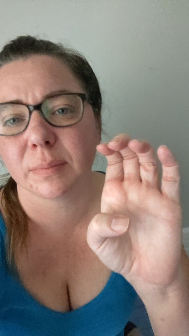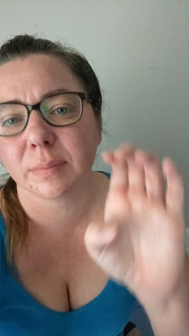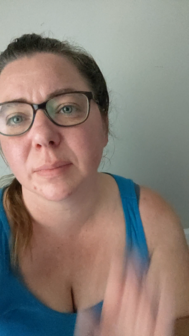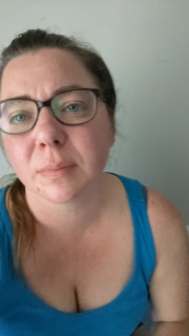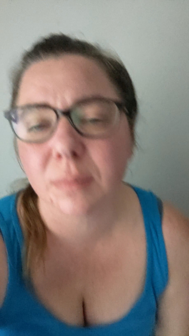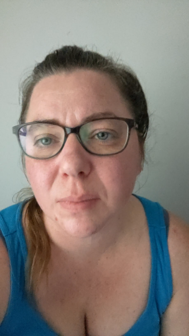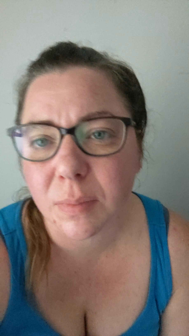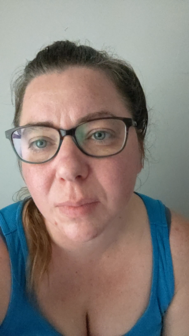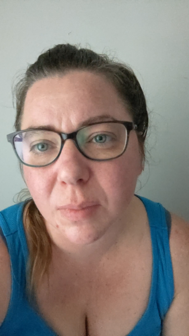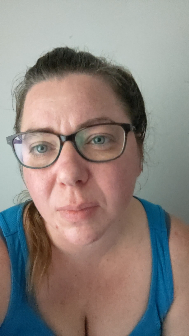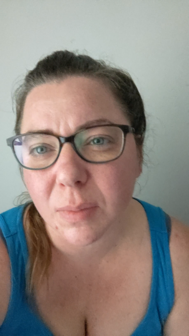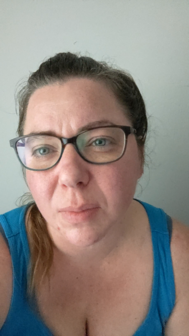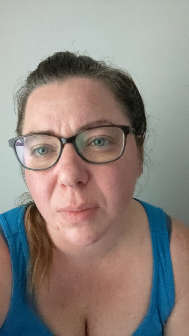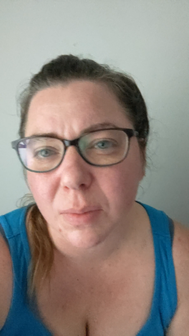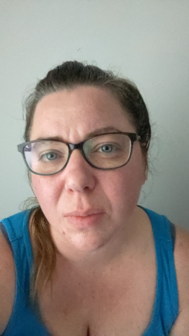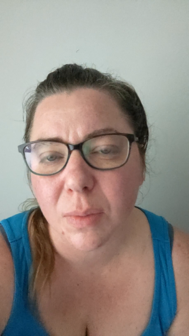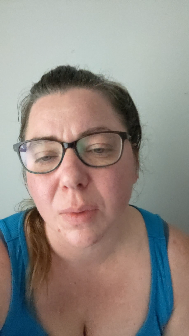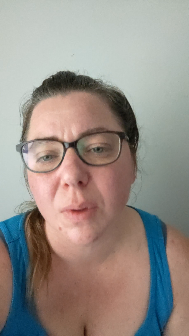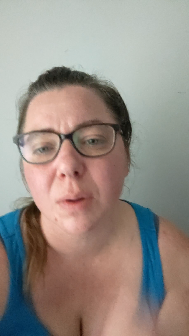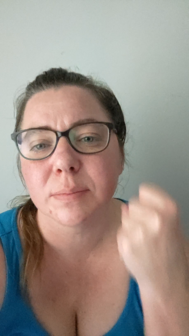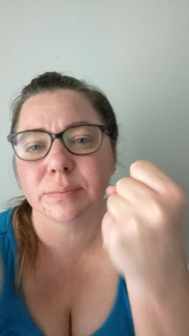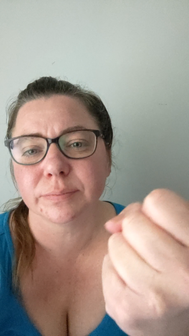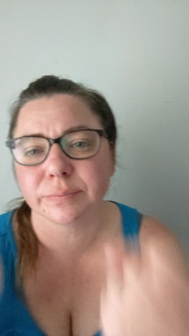drive